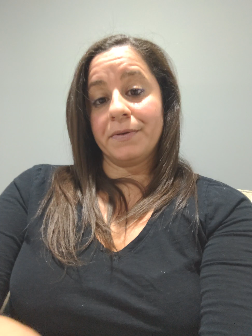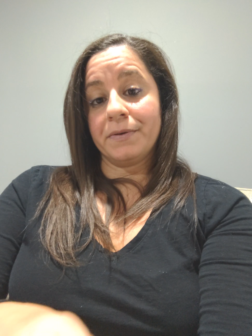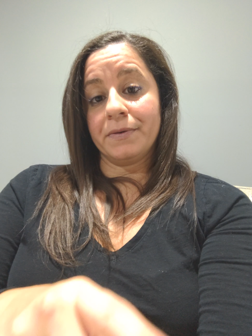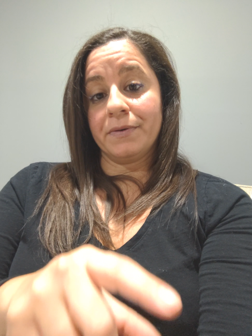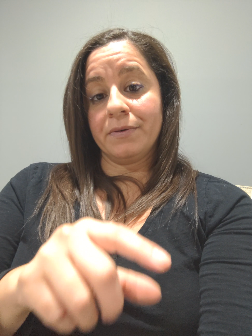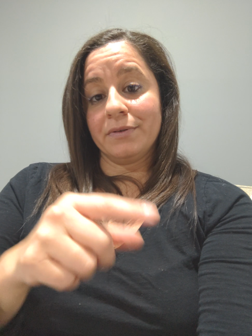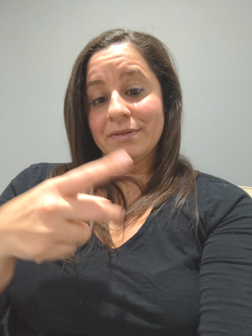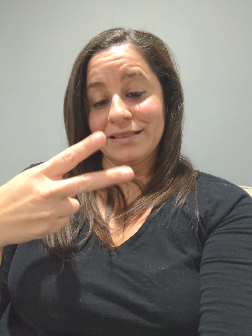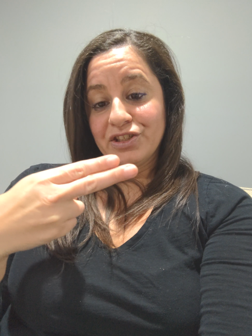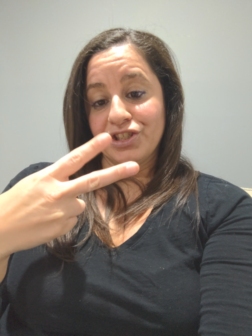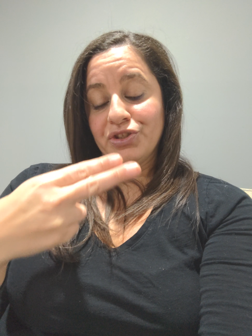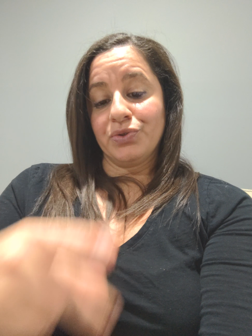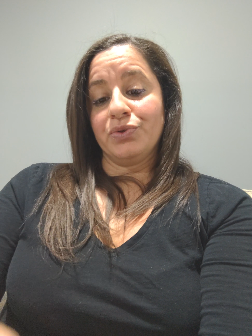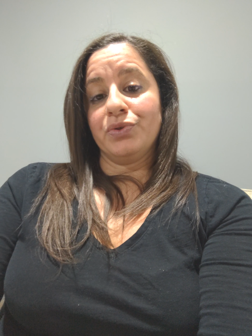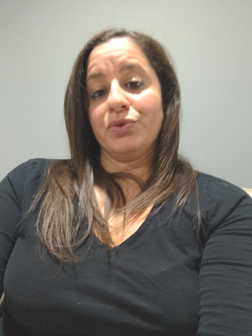scissors